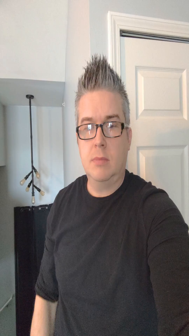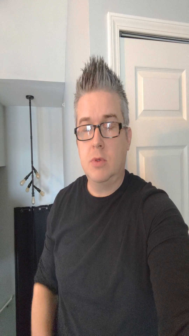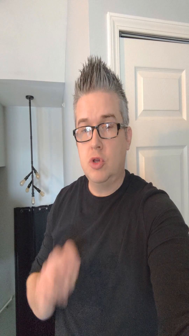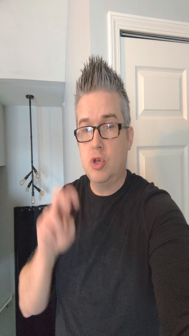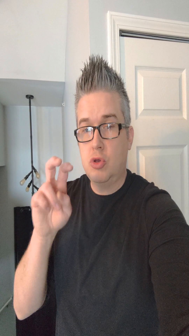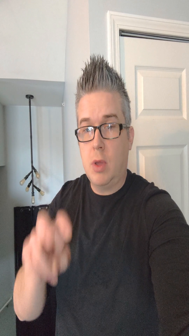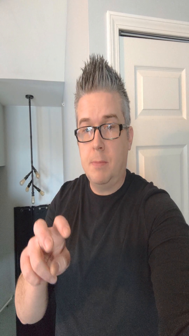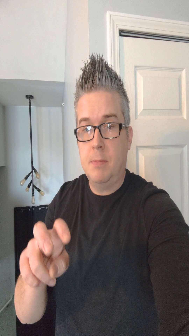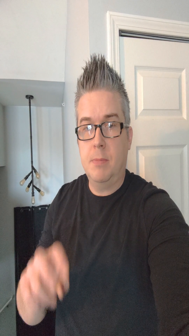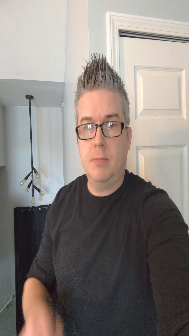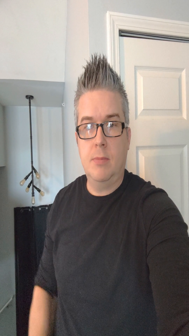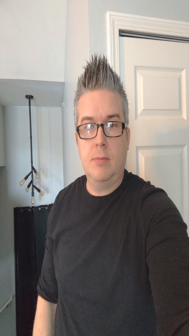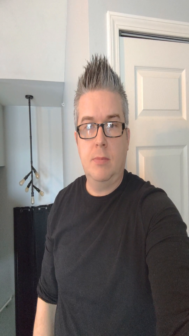jump